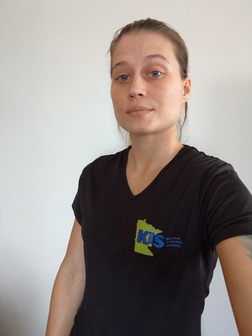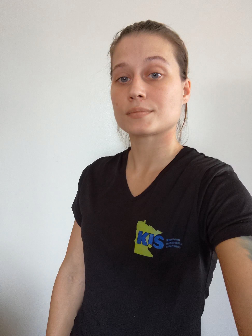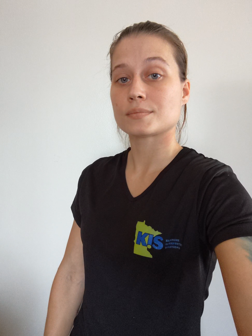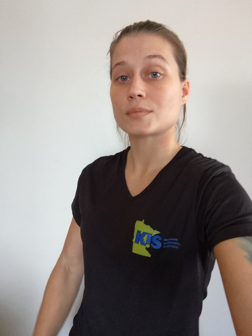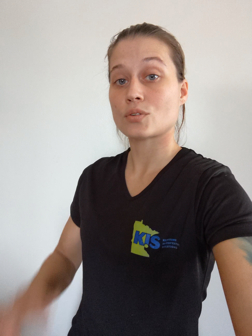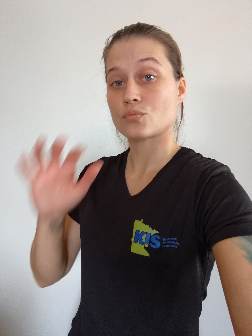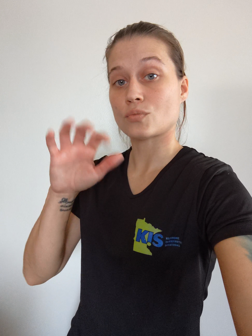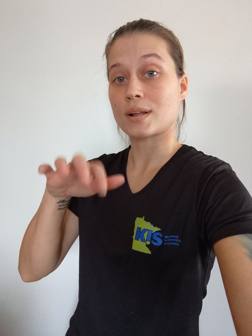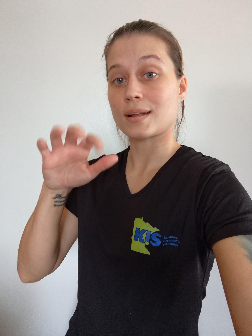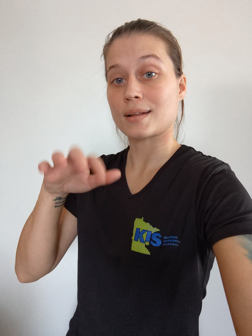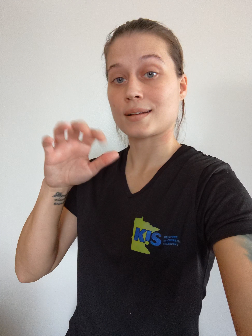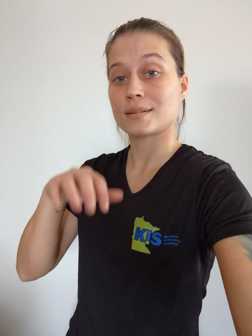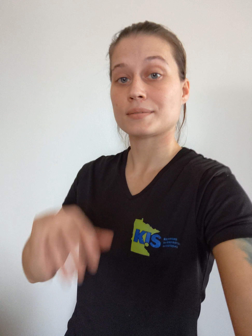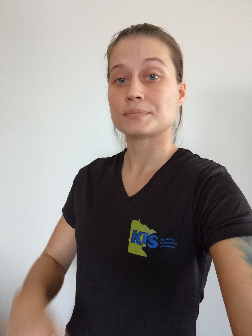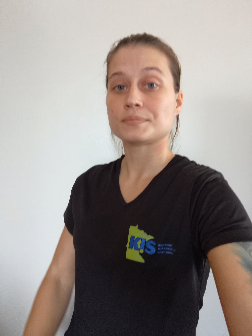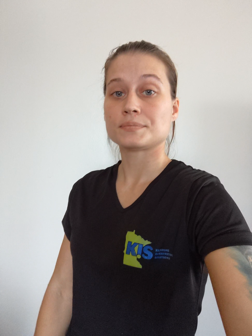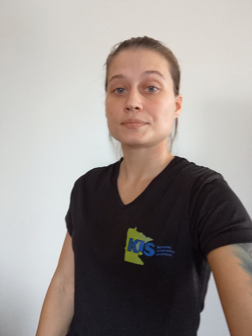rain